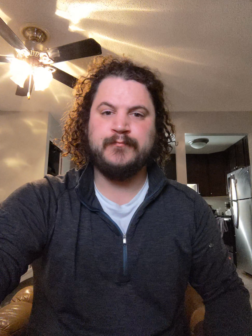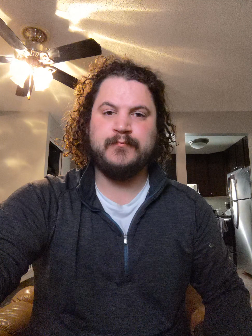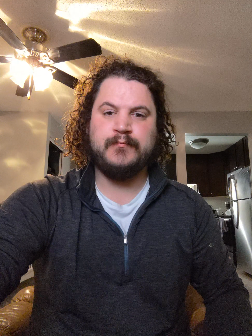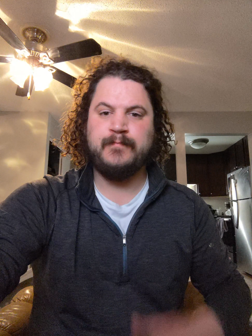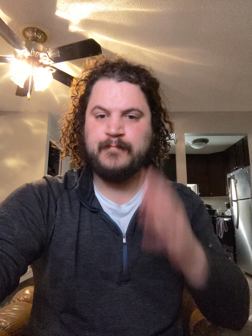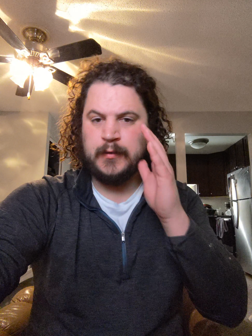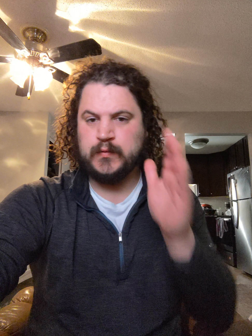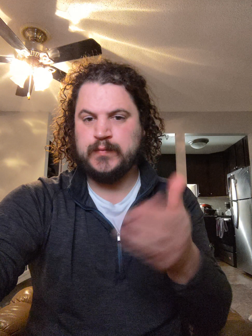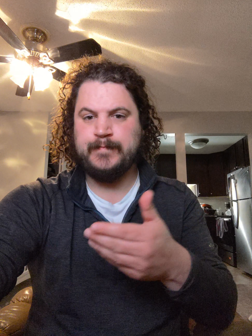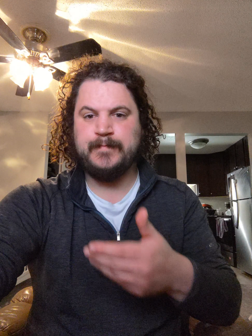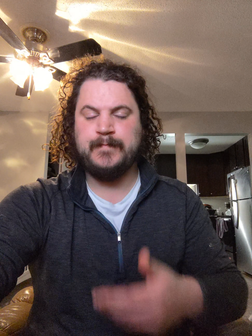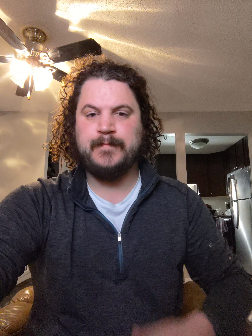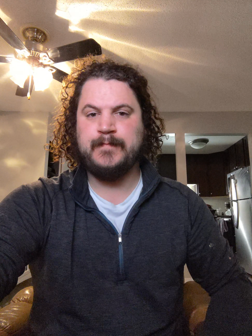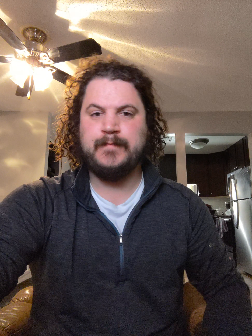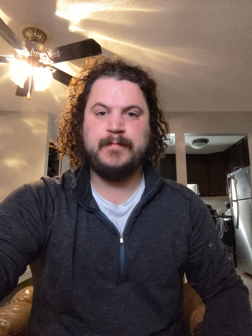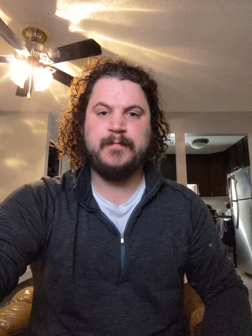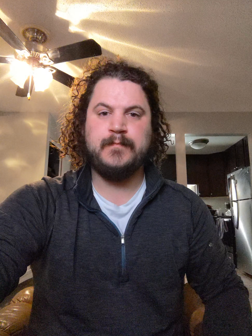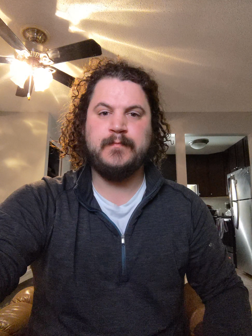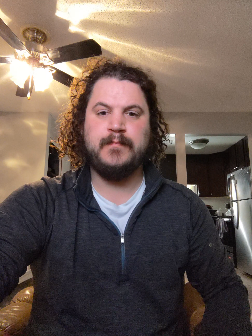bedroom